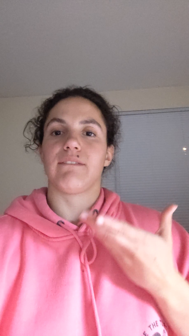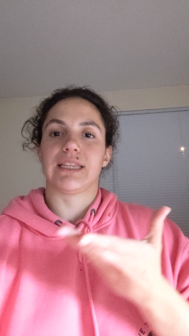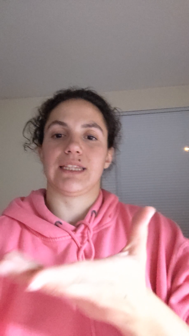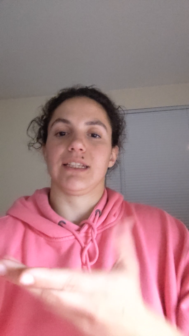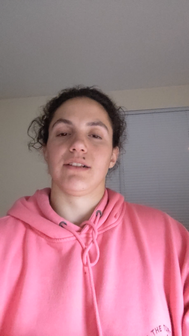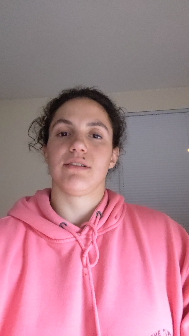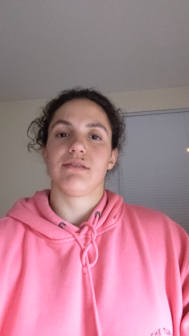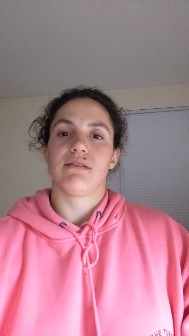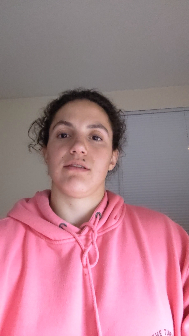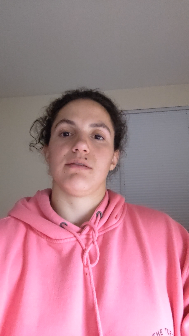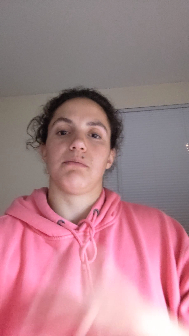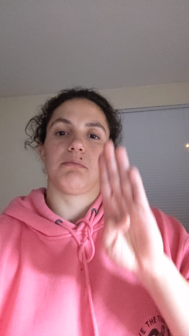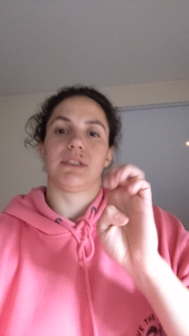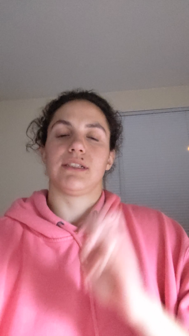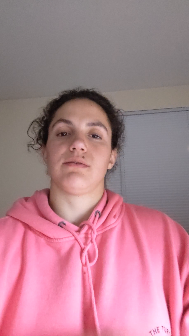be